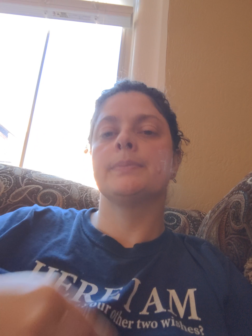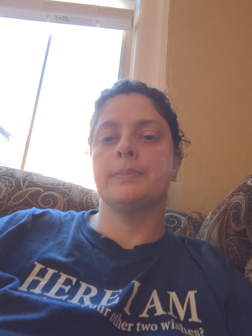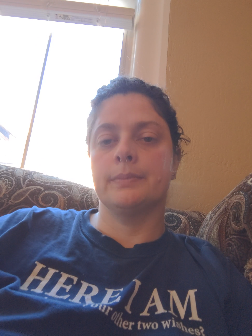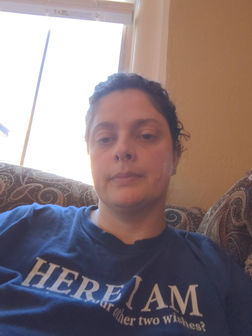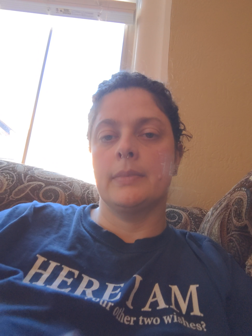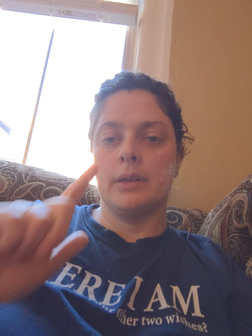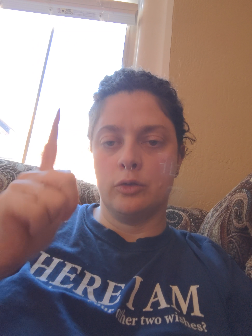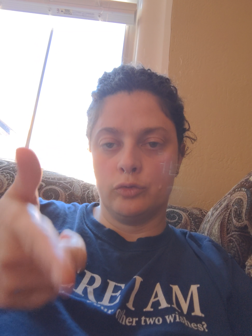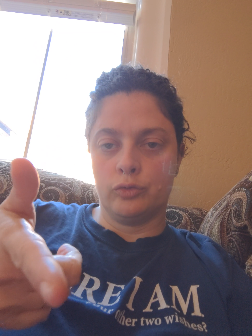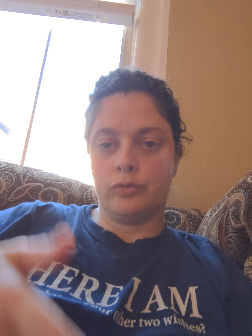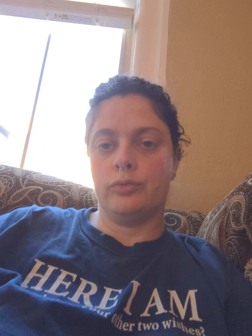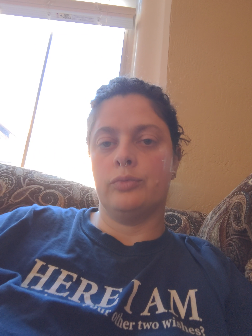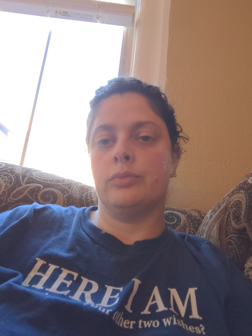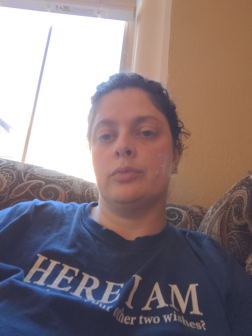later